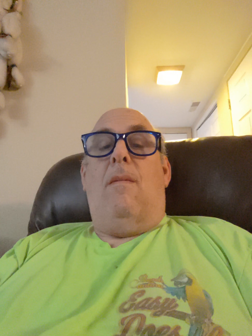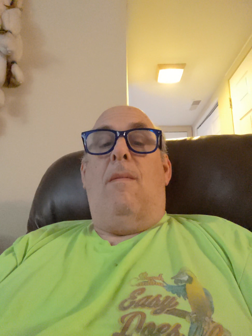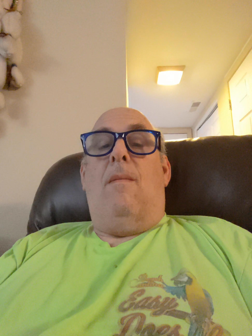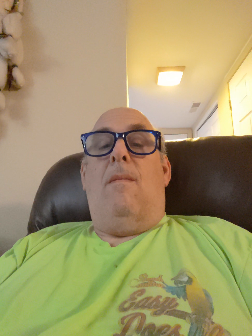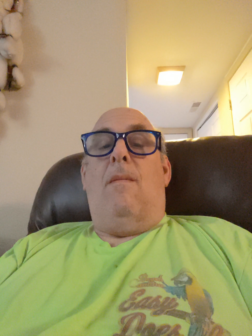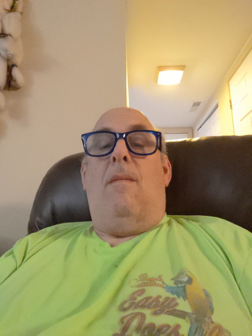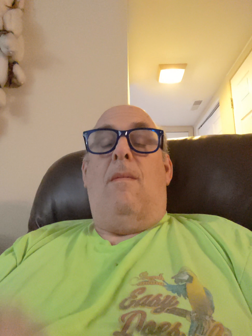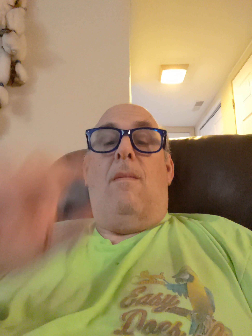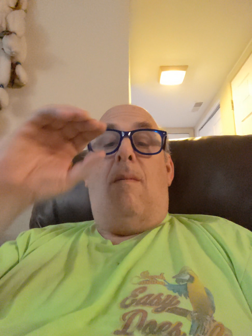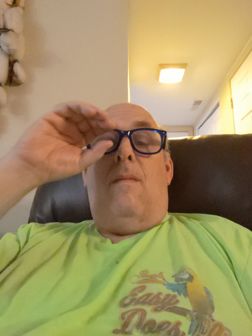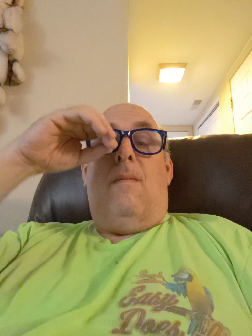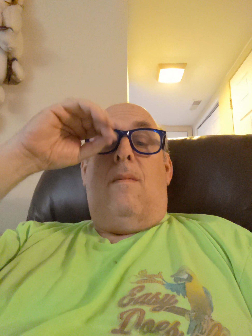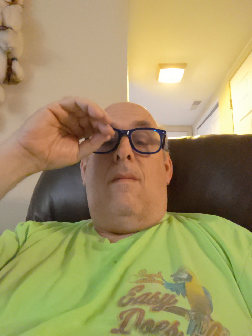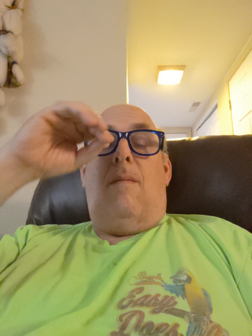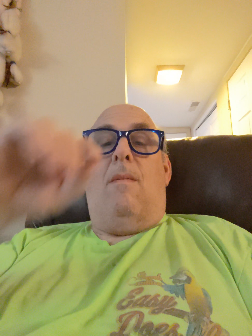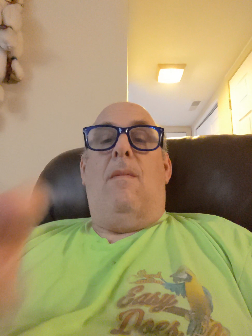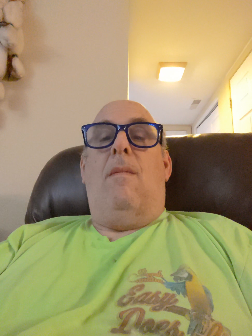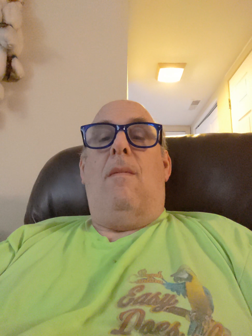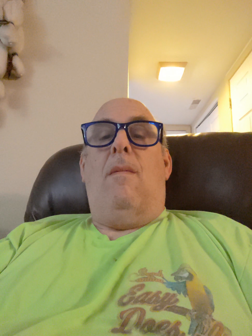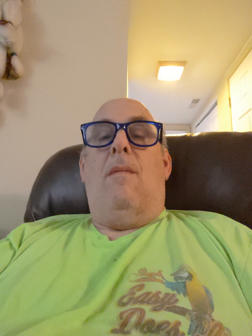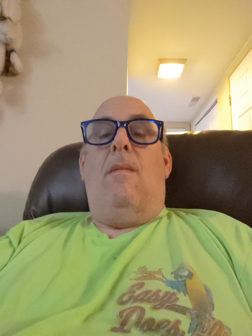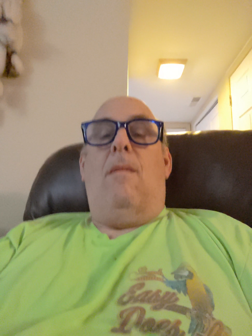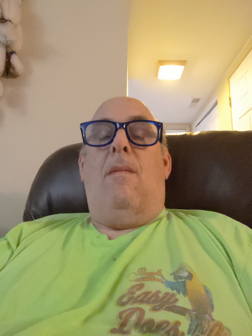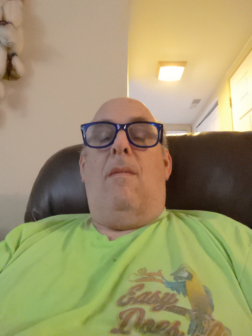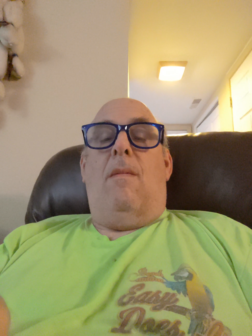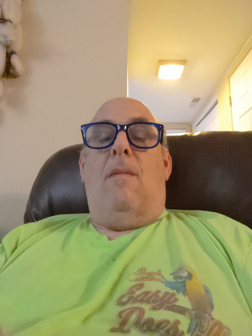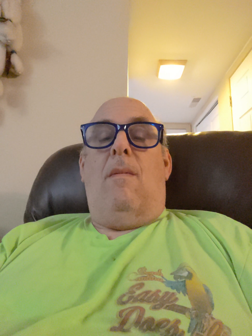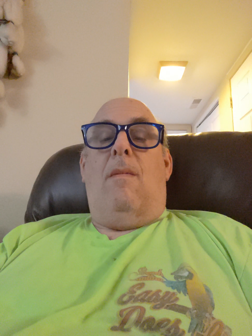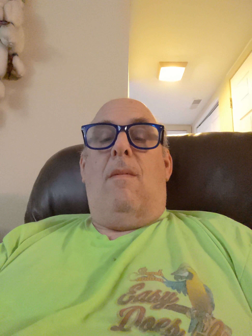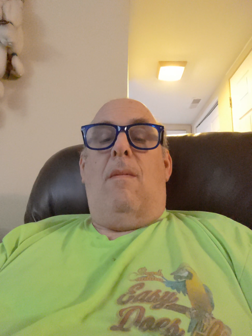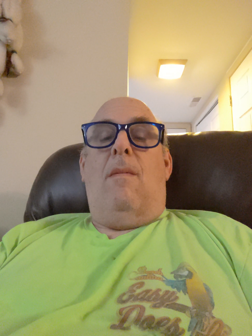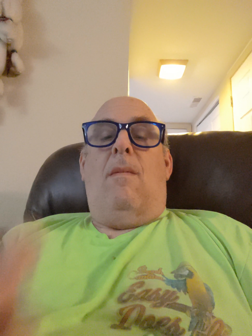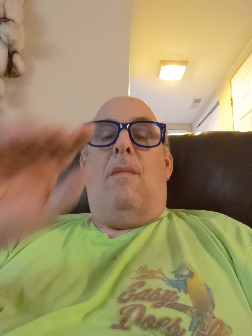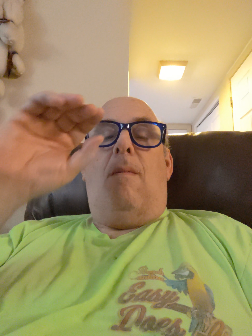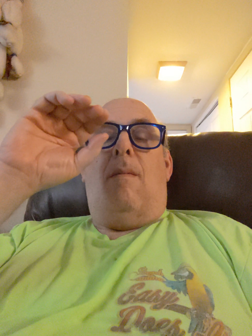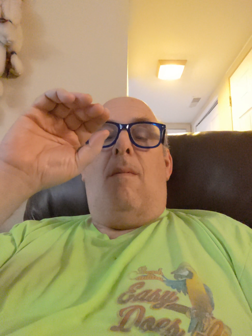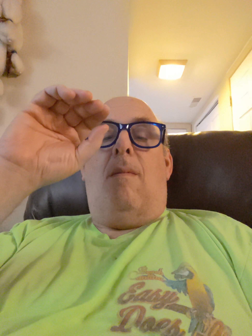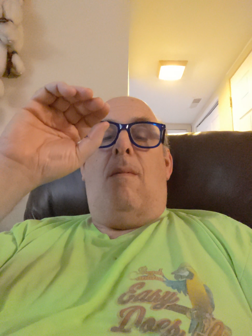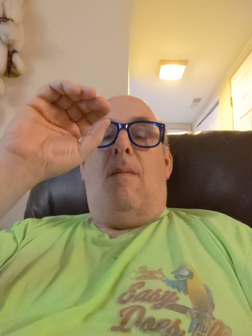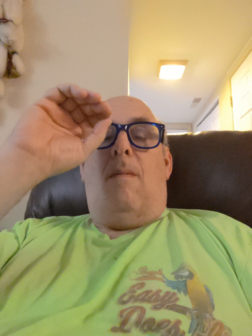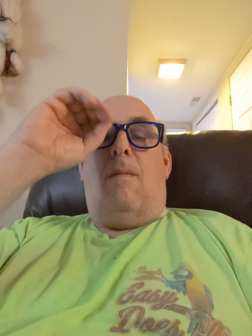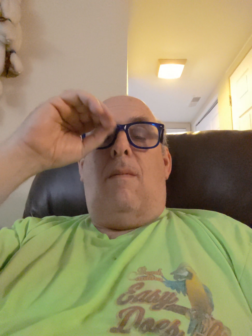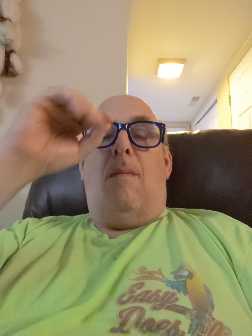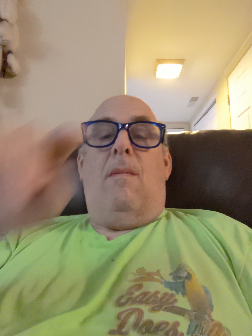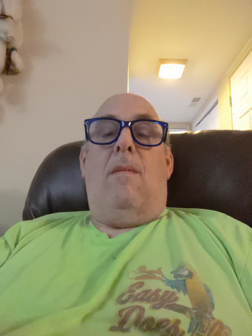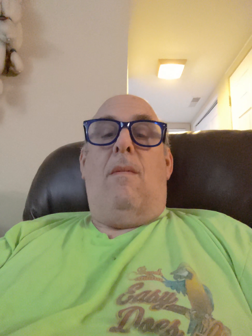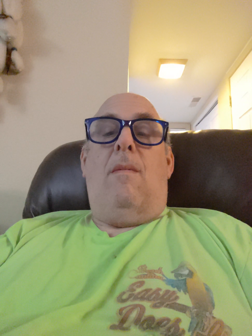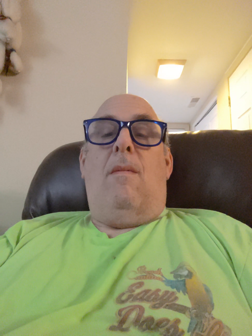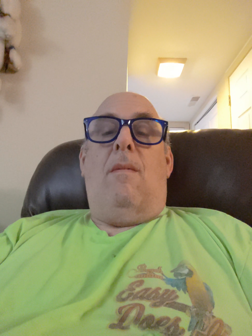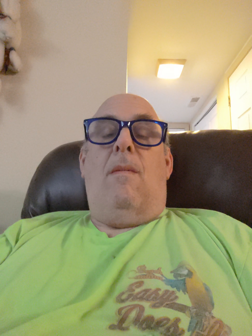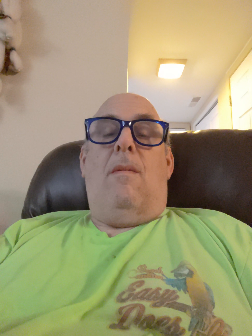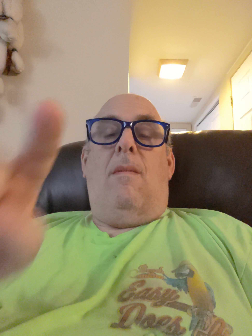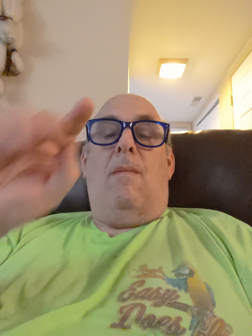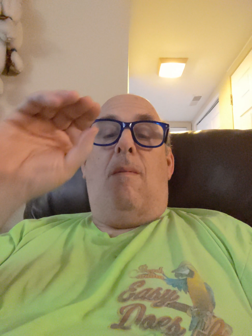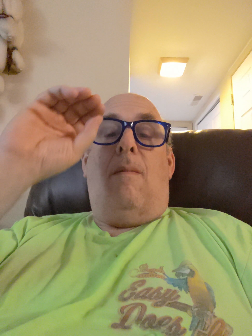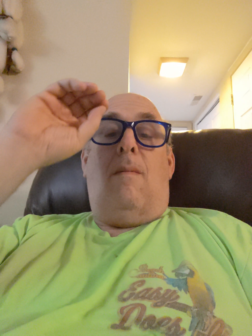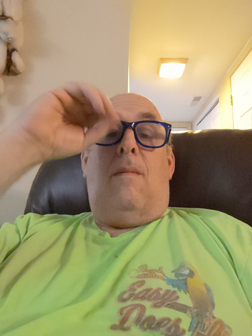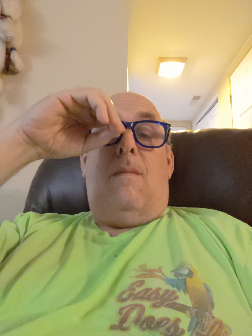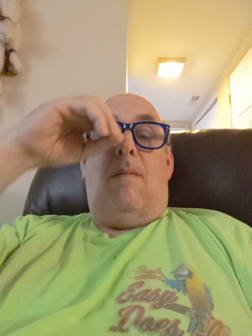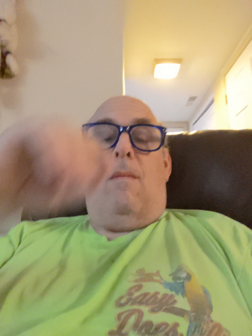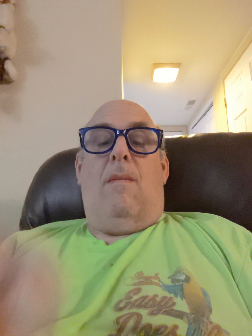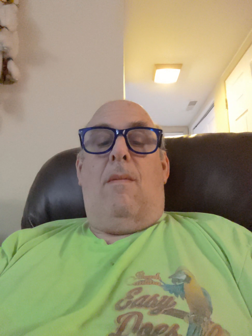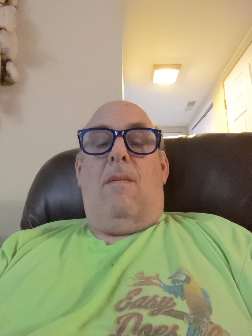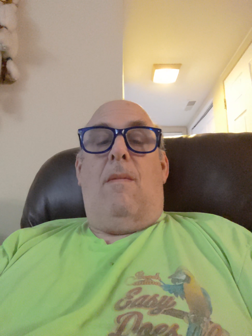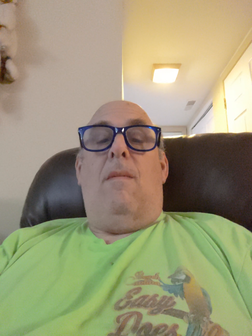owl